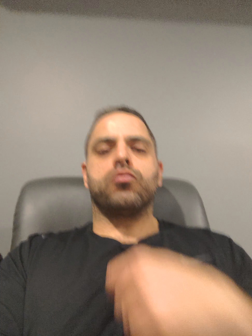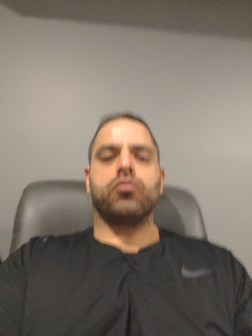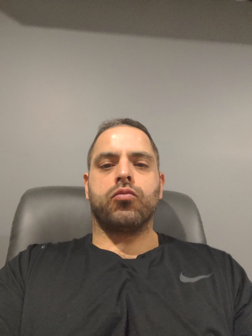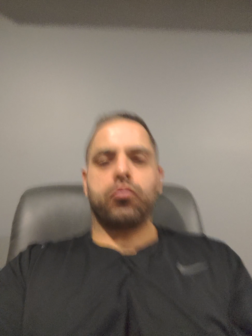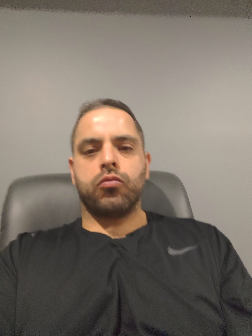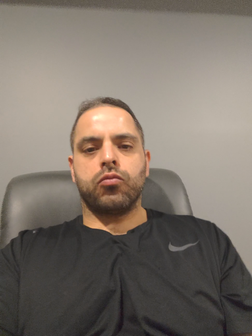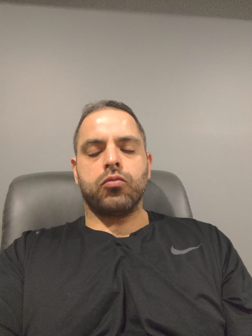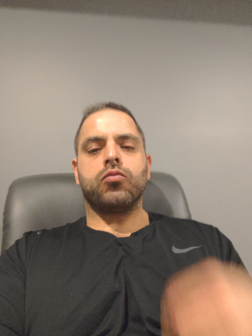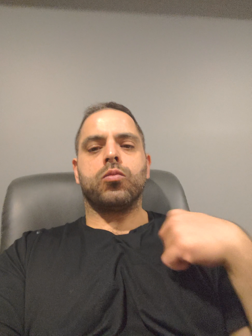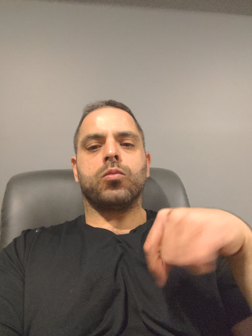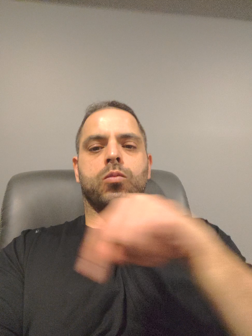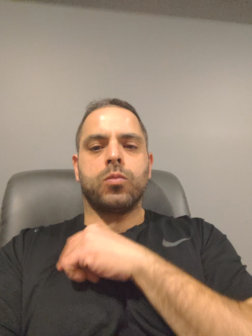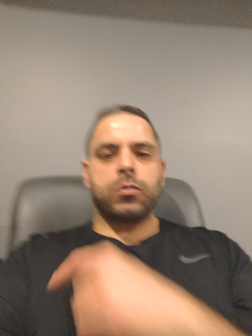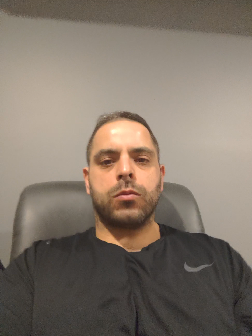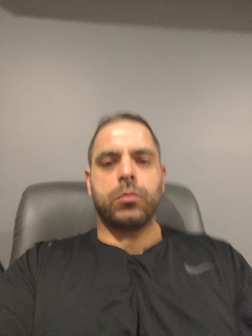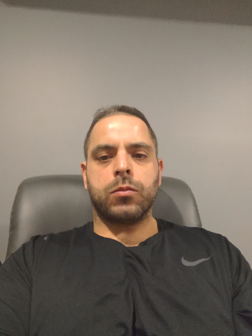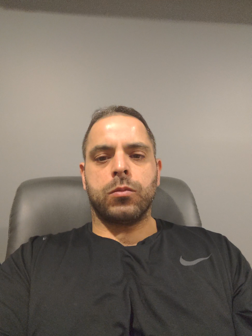we